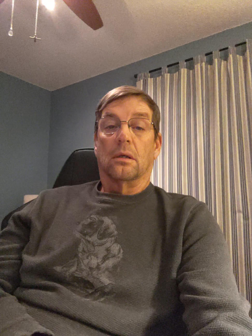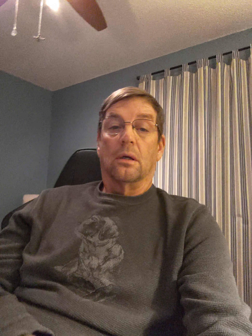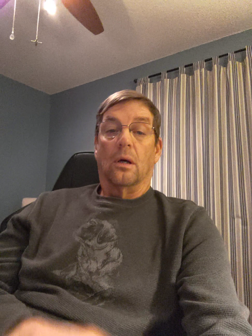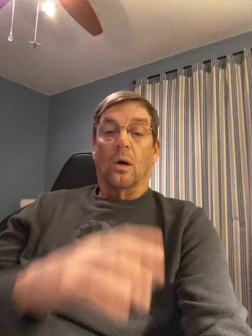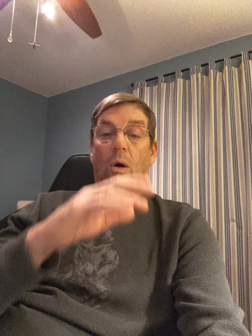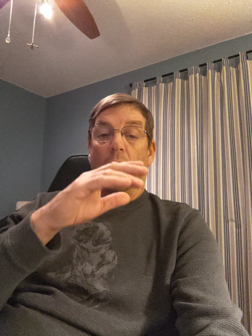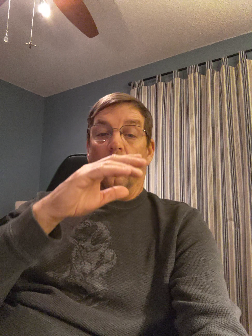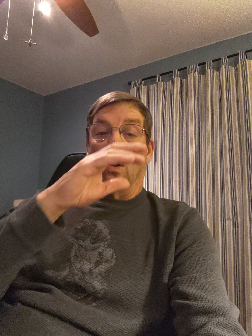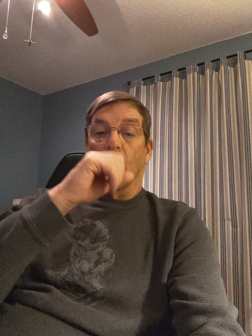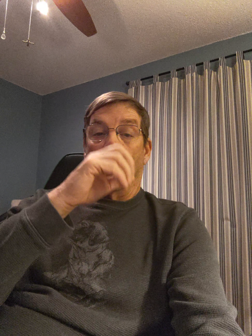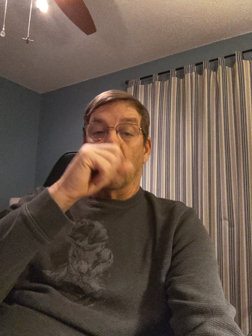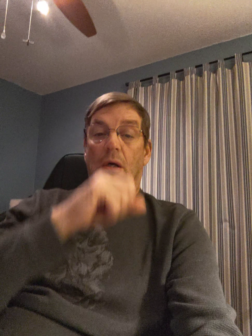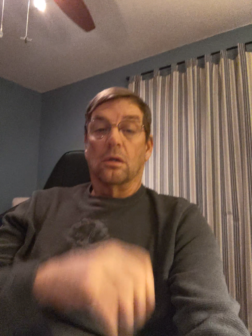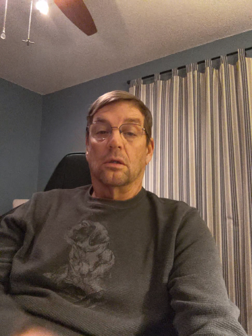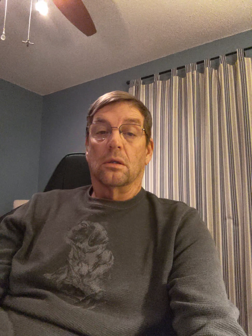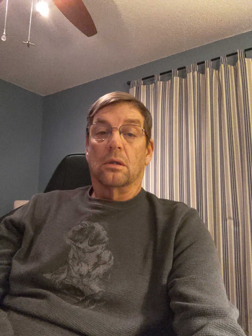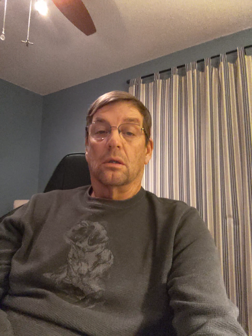orange